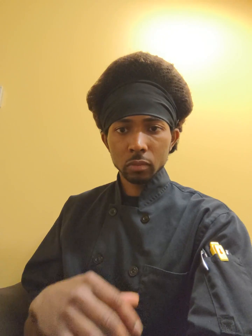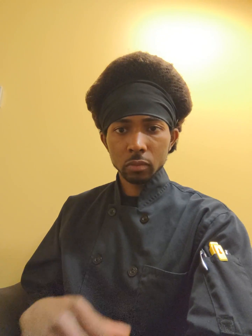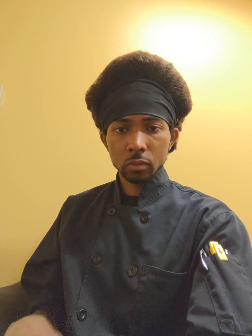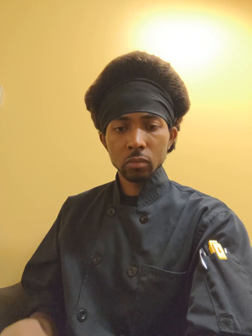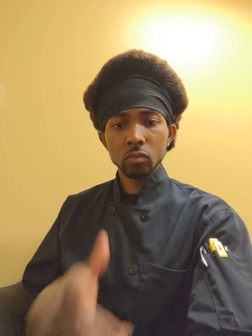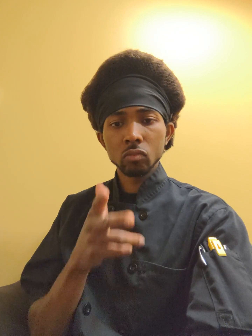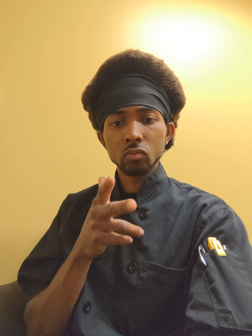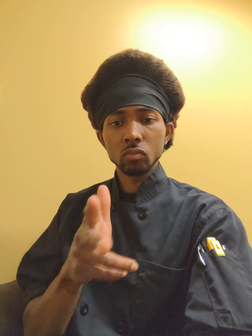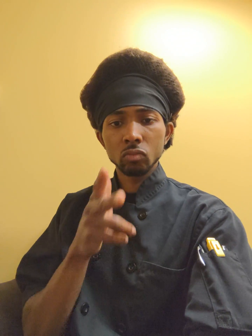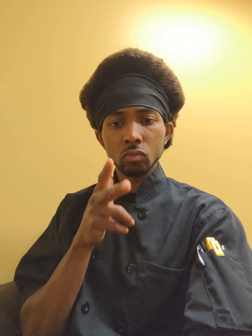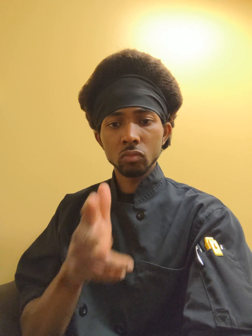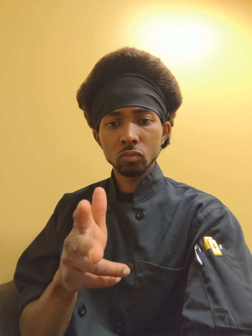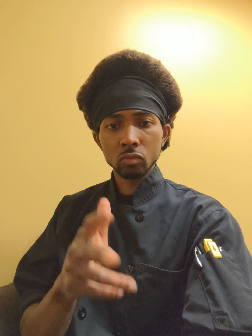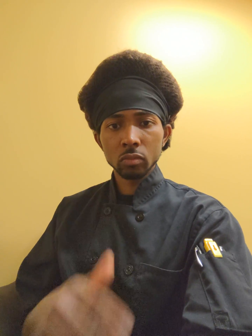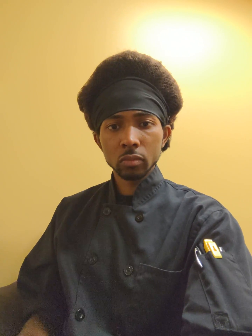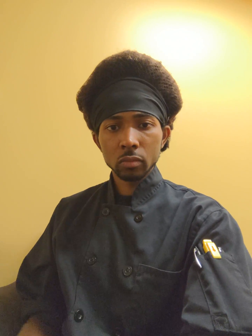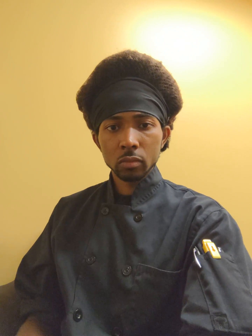garage